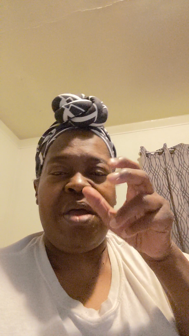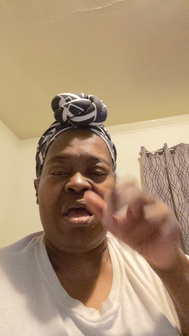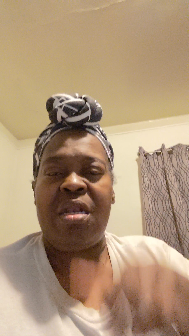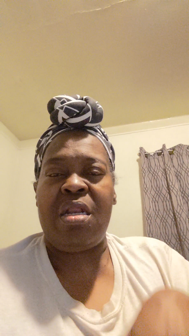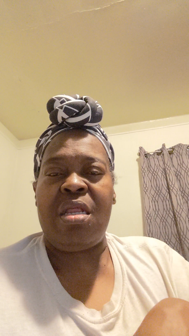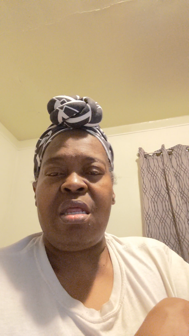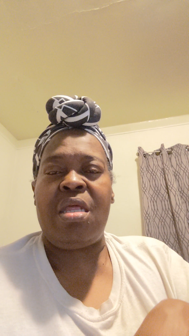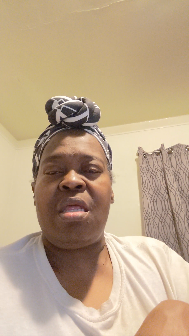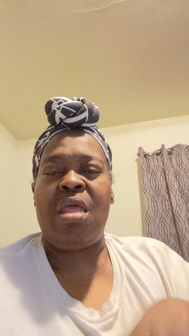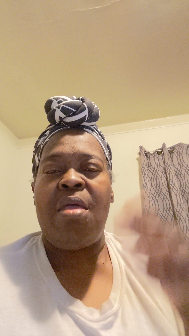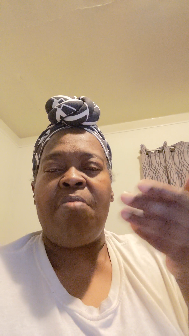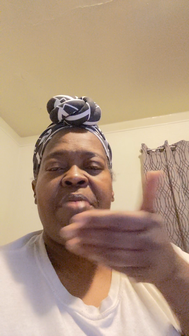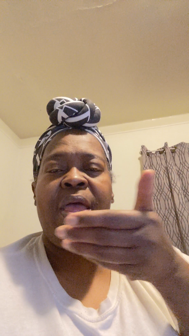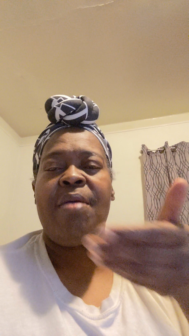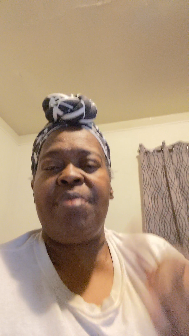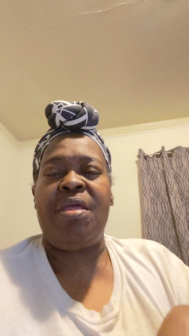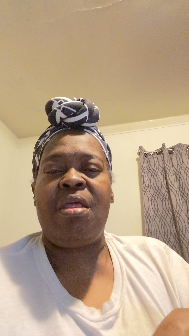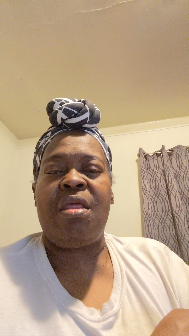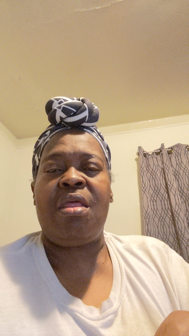baby